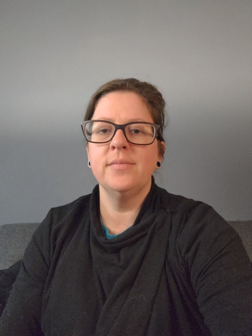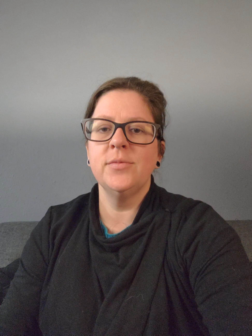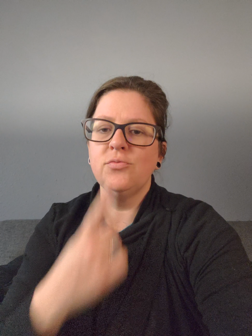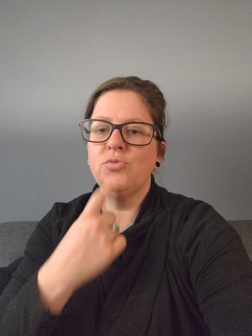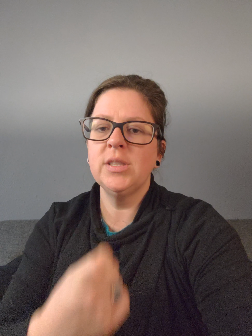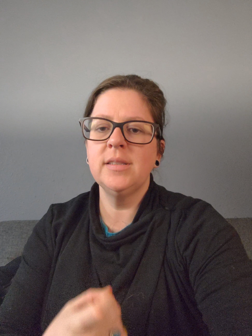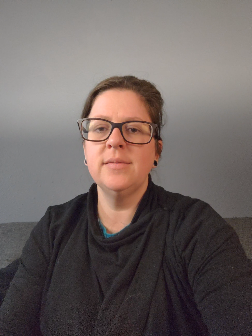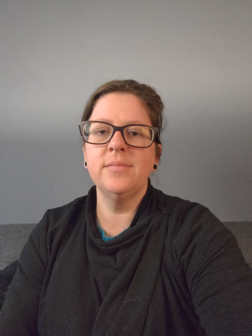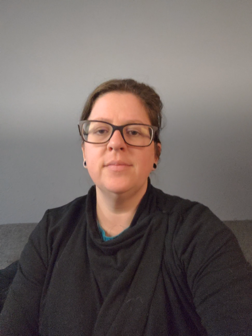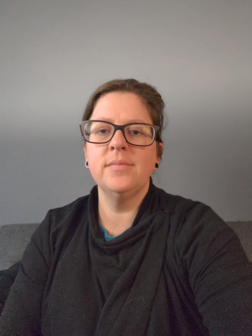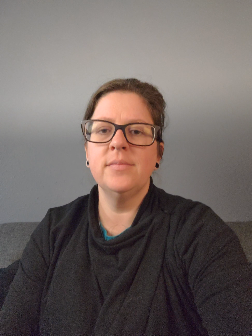red